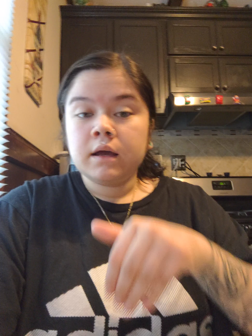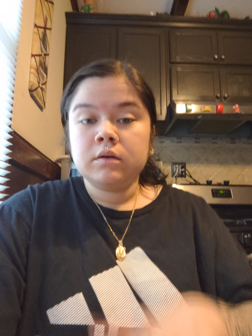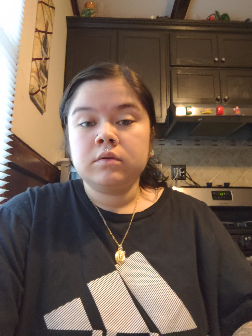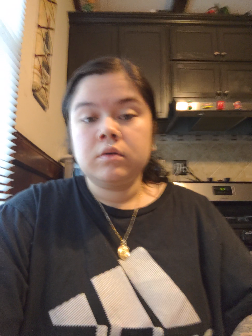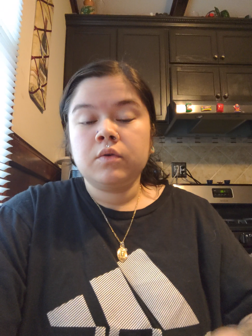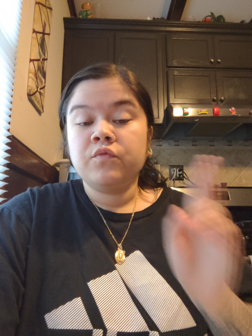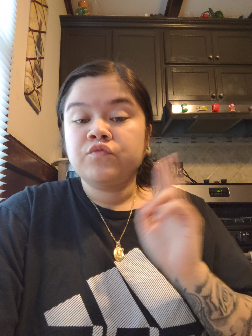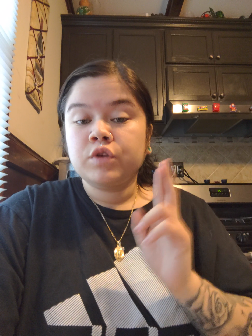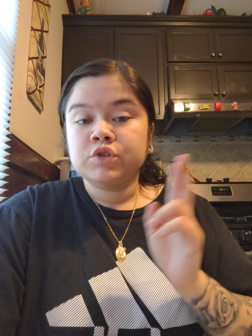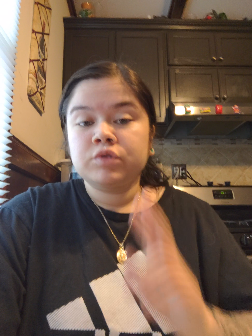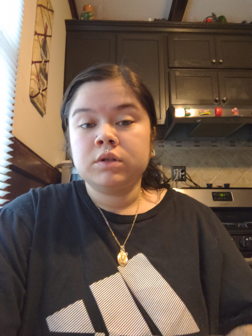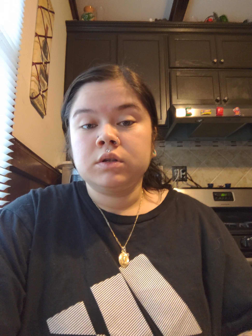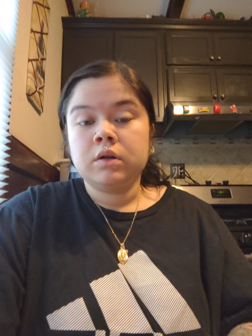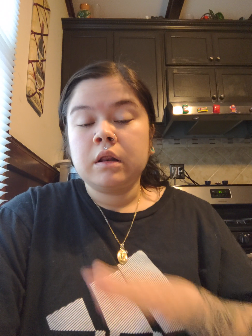refrigerator